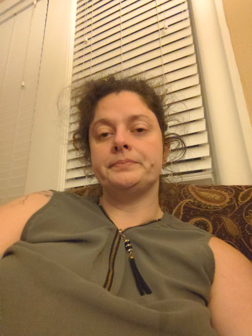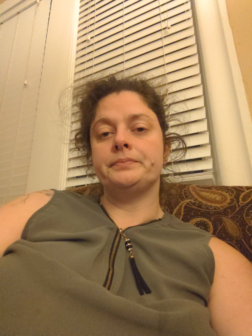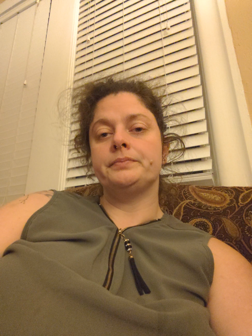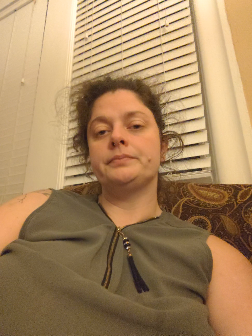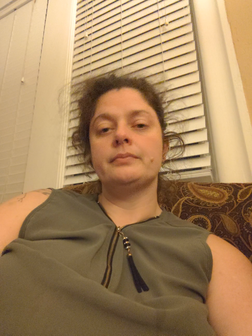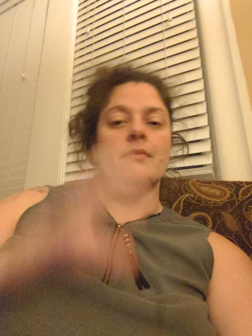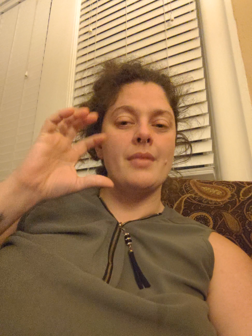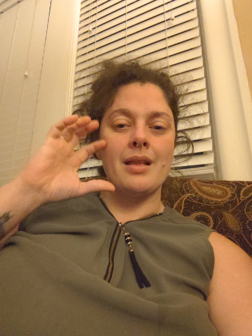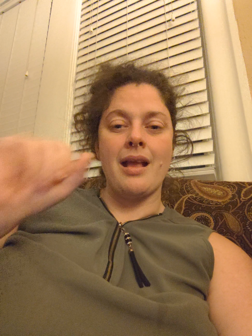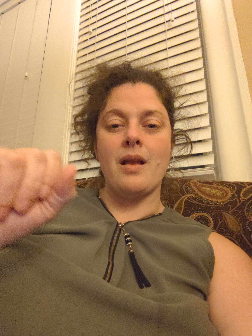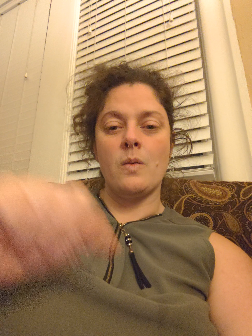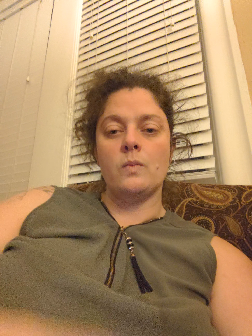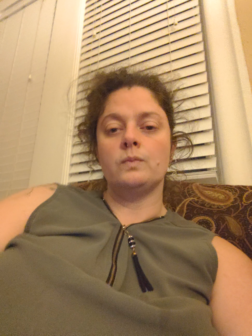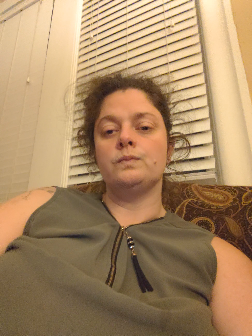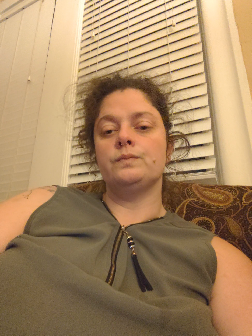loud